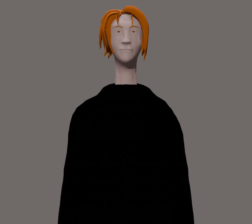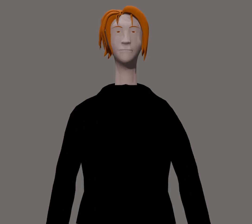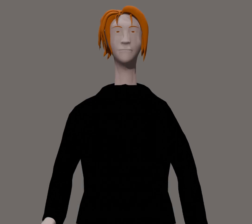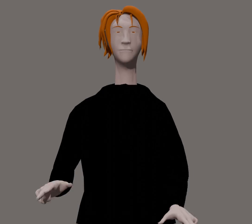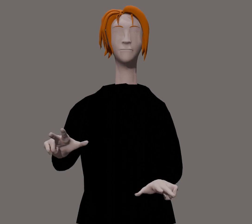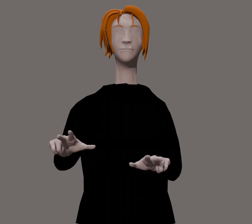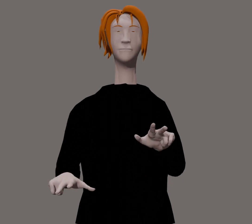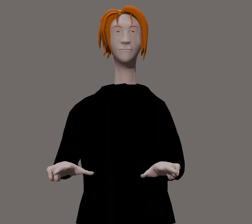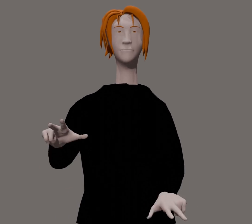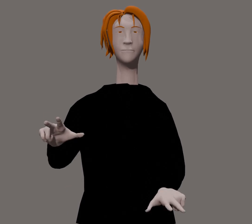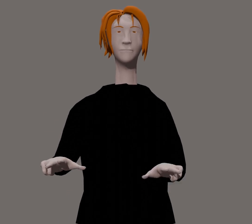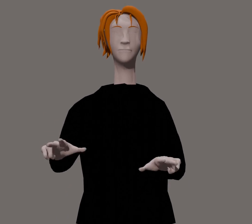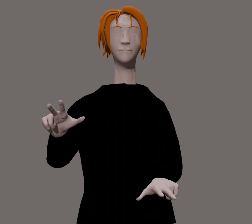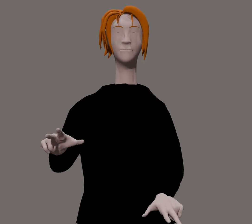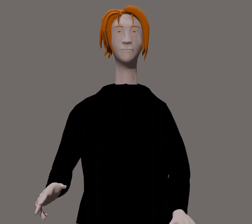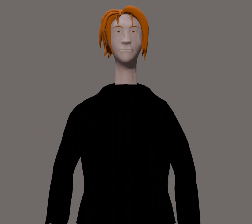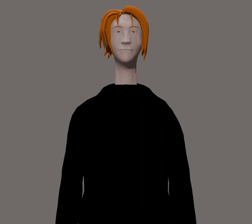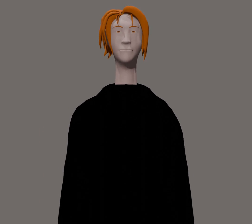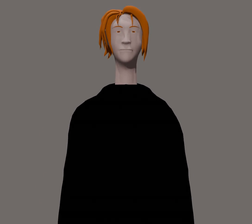Bumble